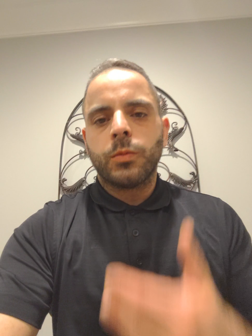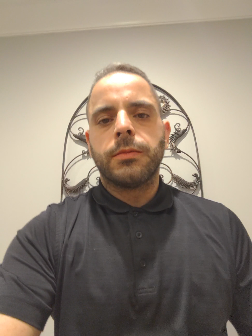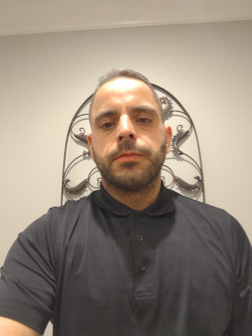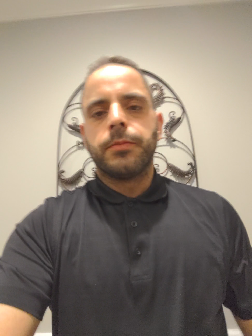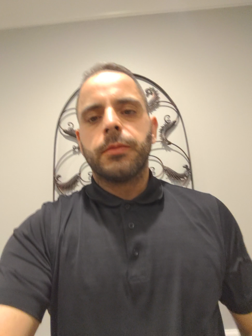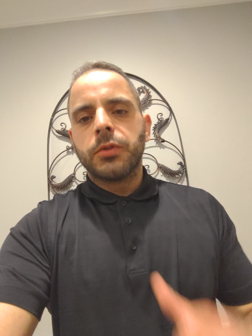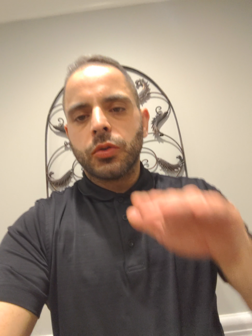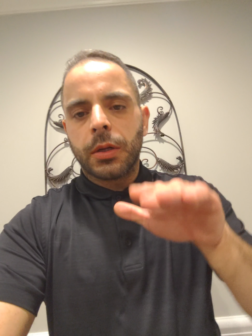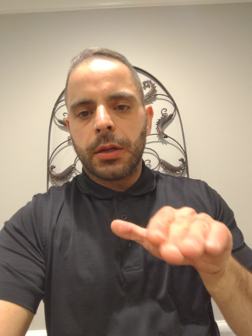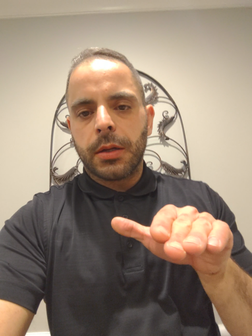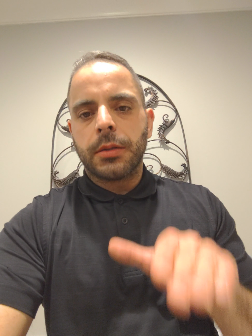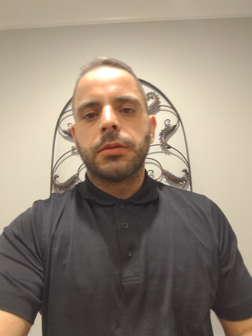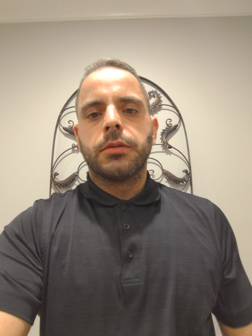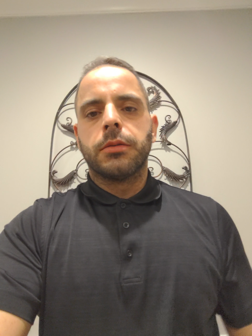child